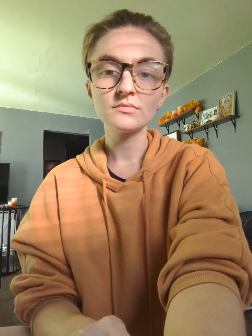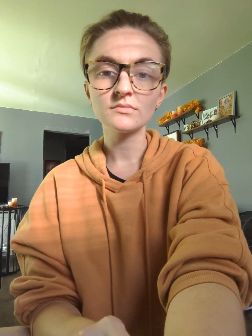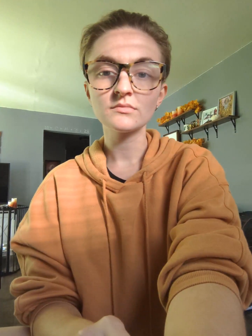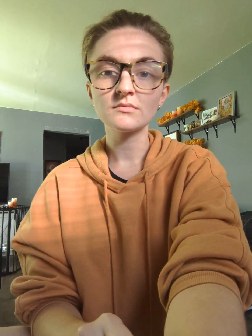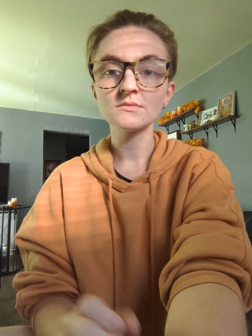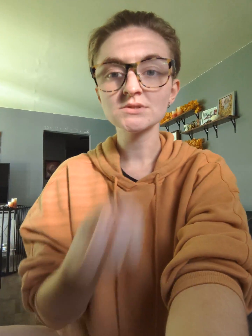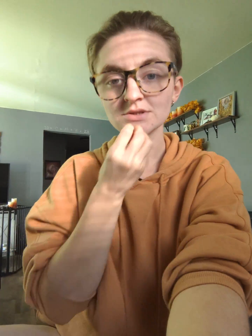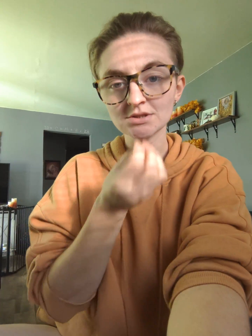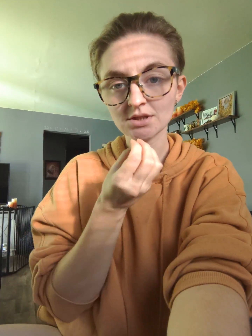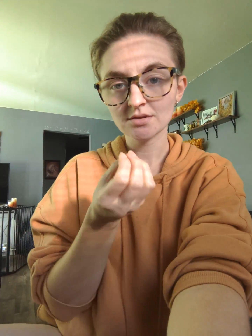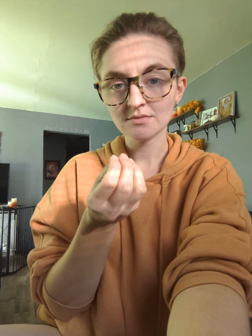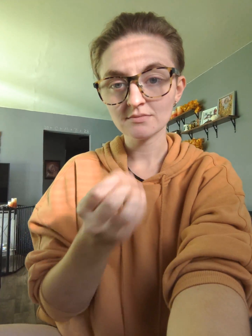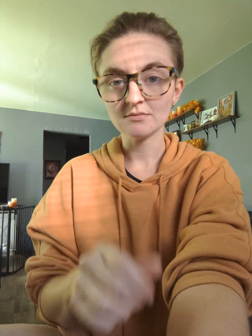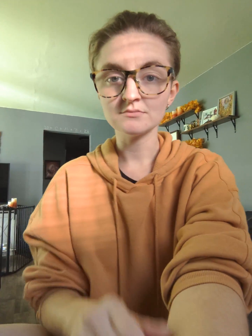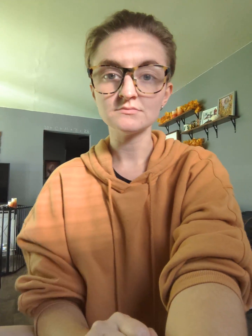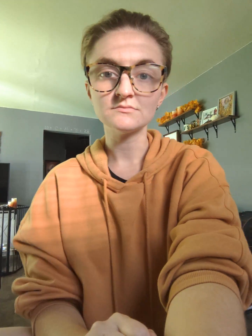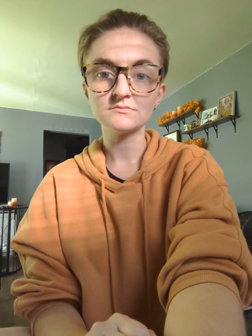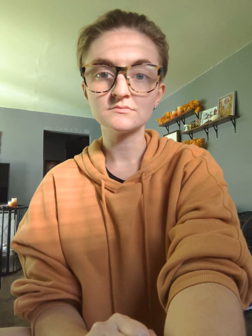feed